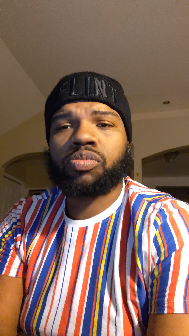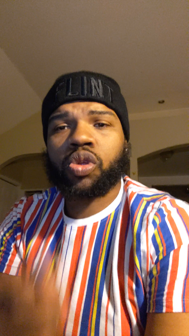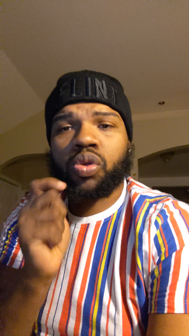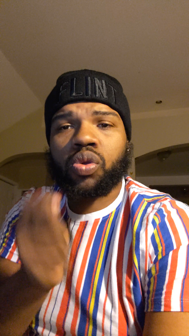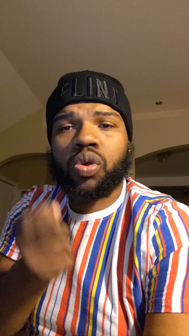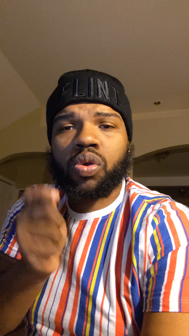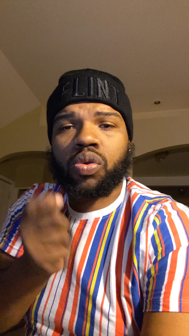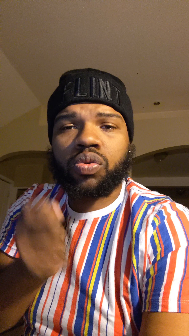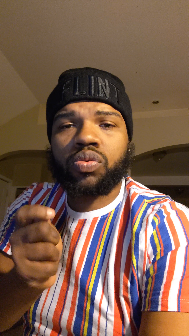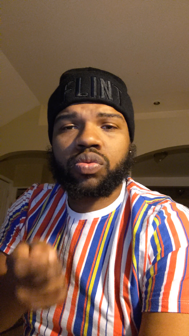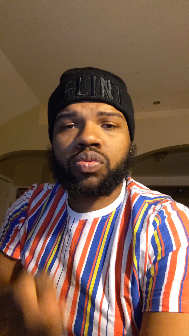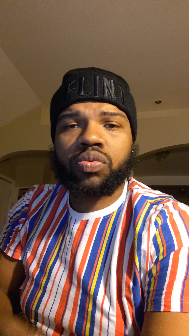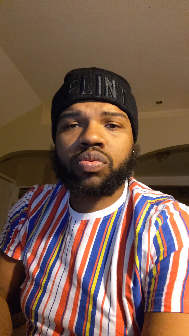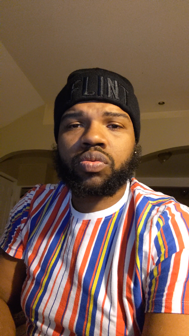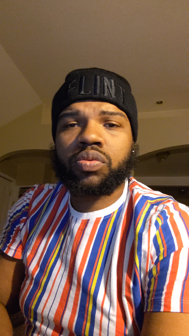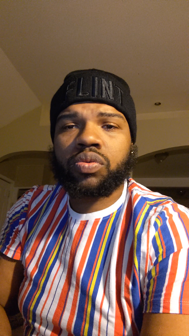cart